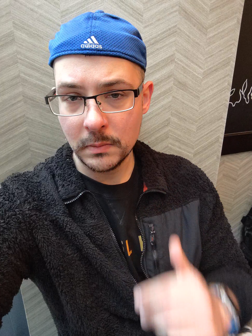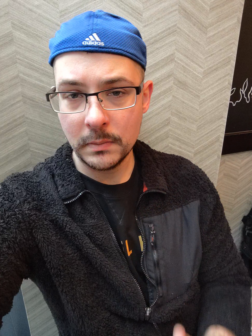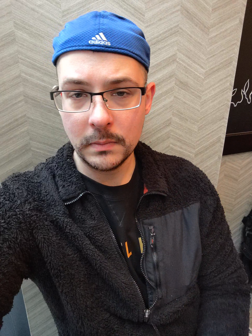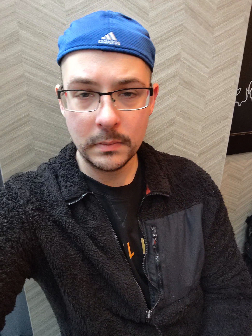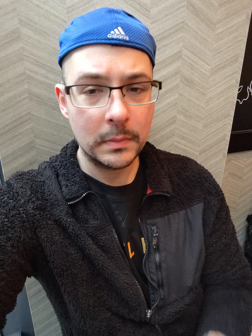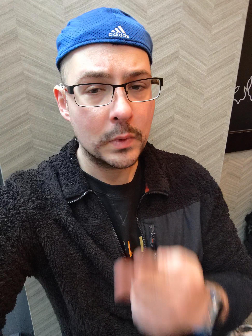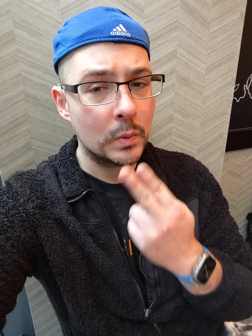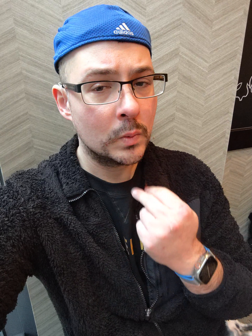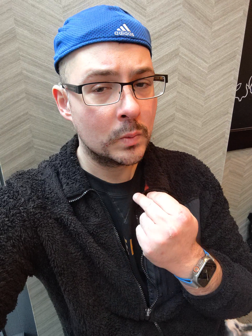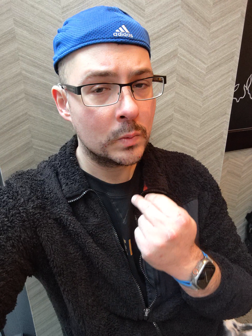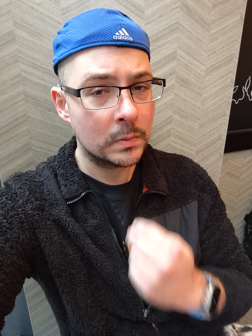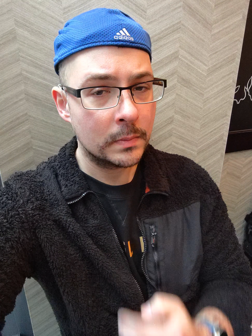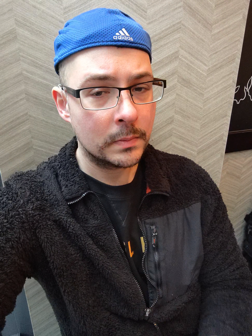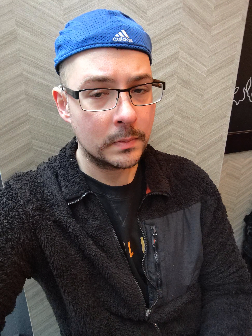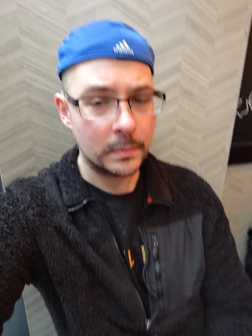cute